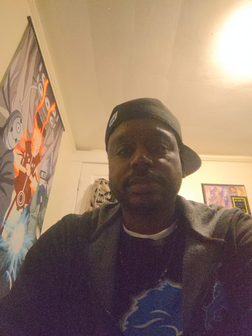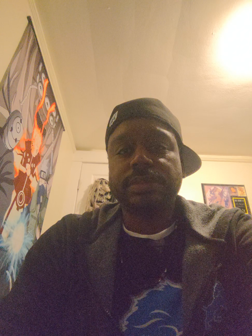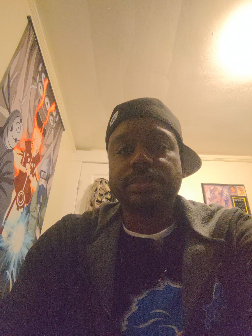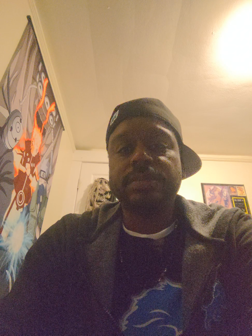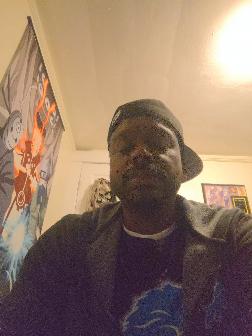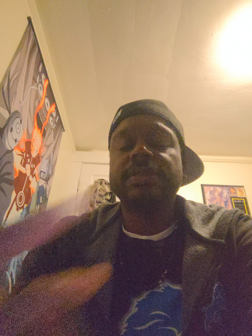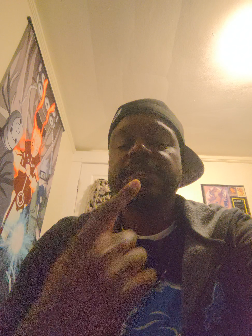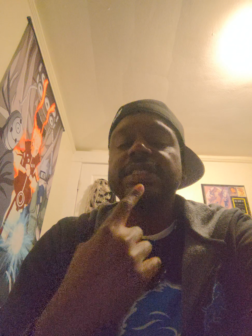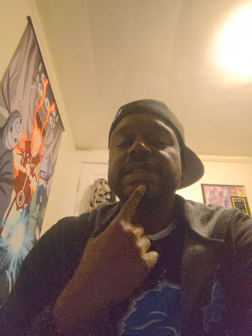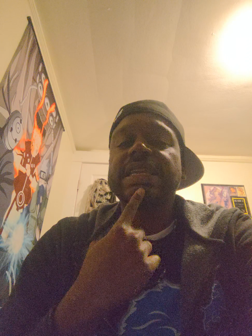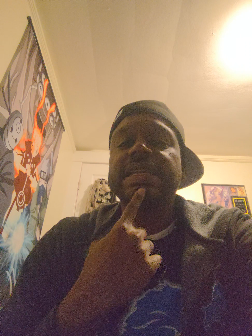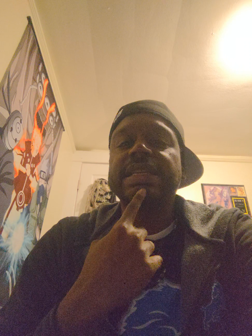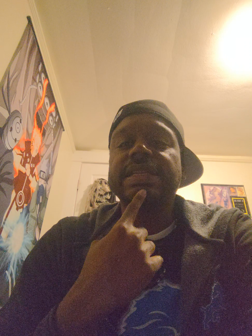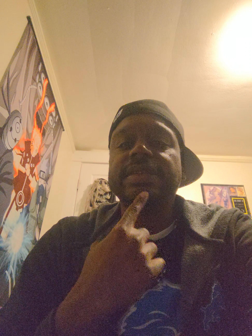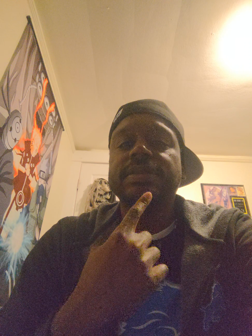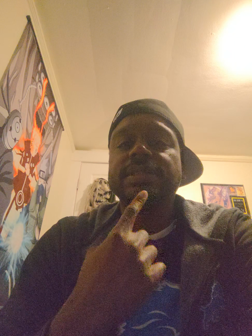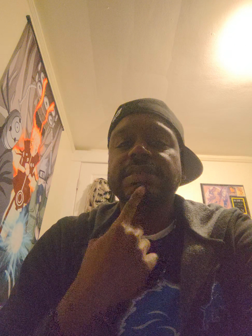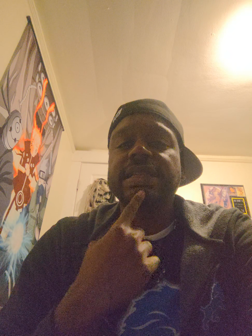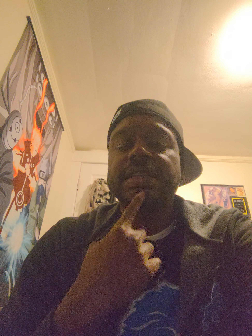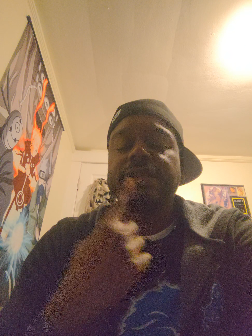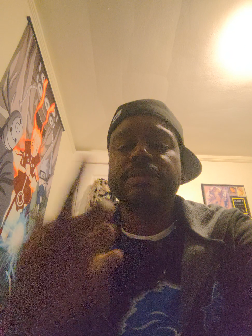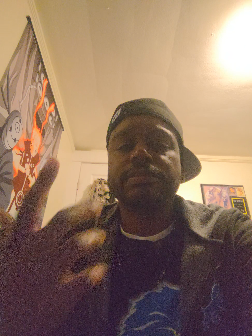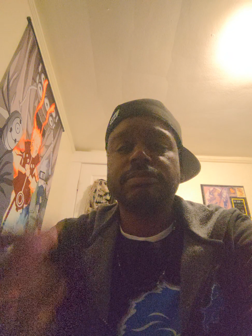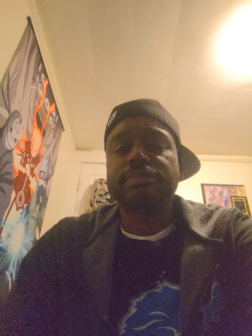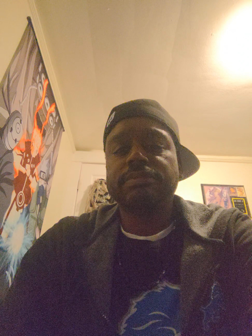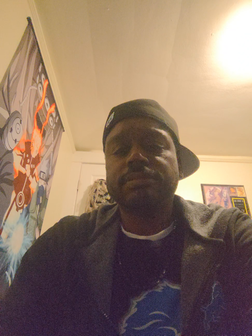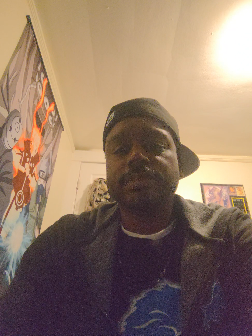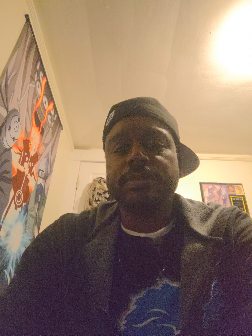say